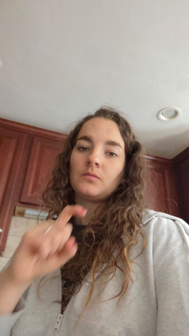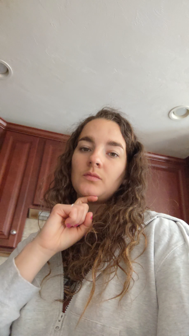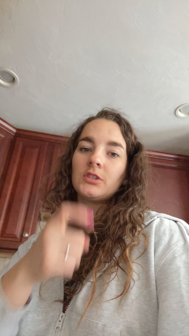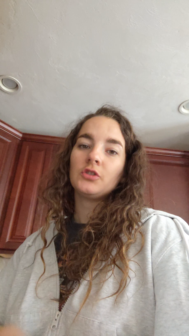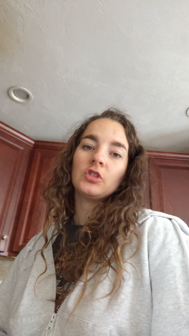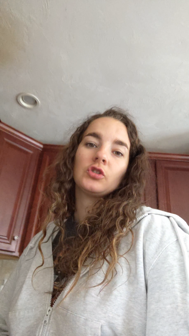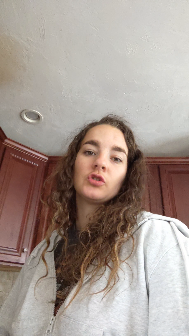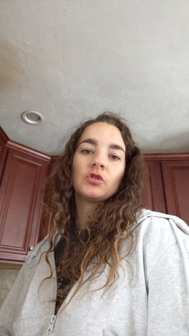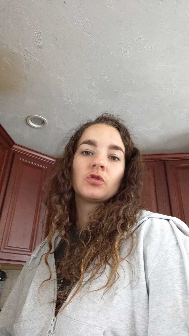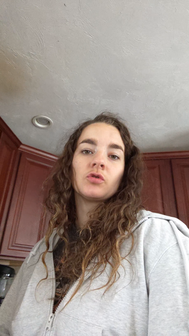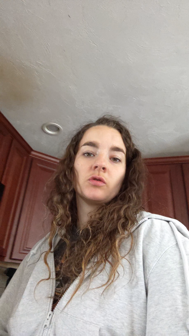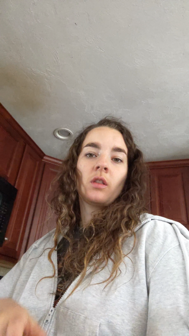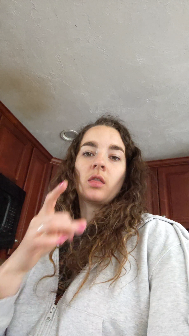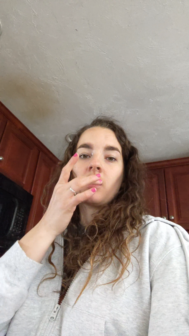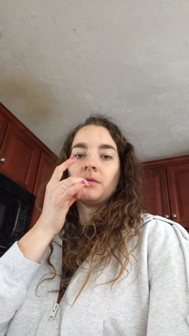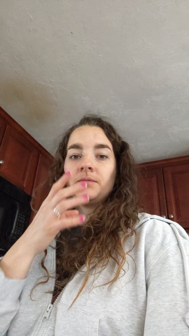light bulb